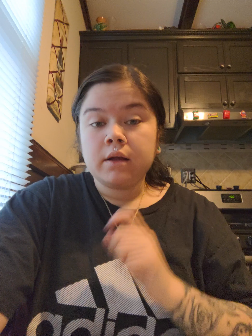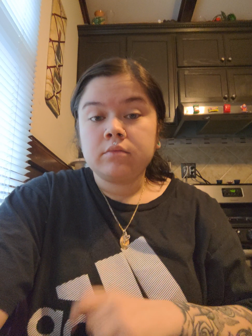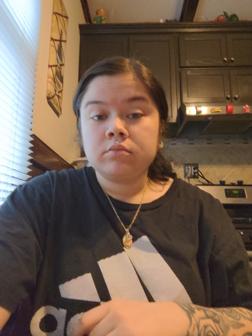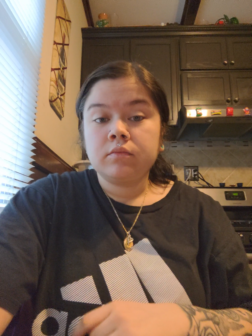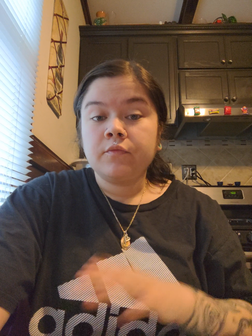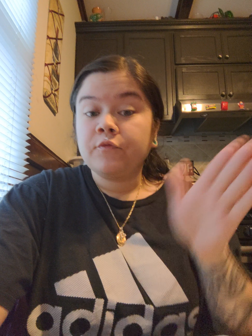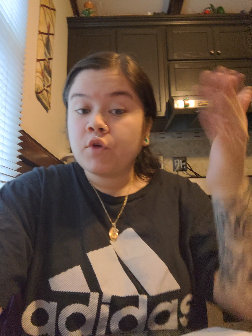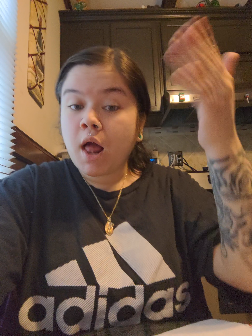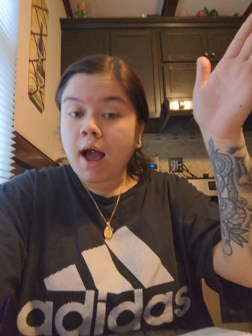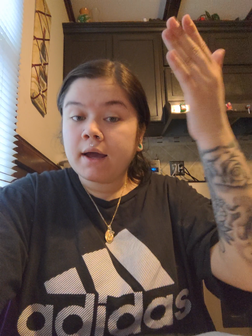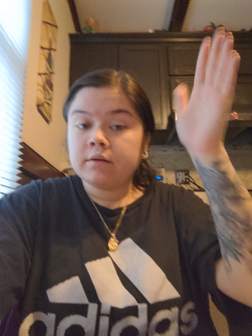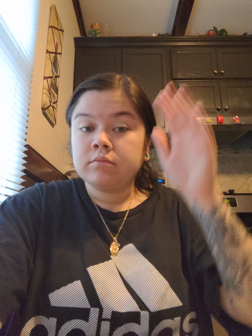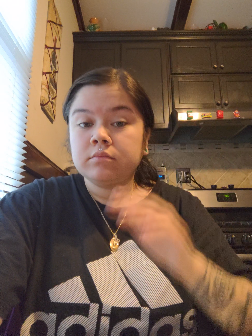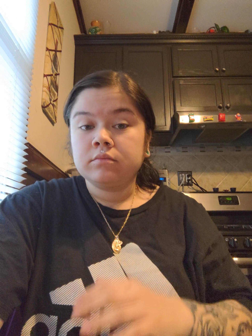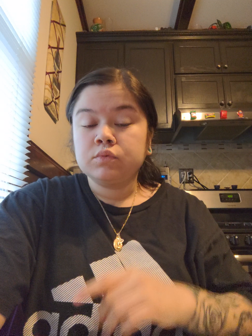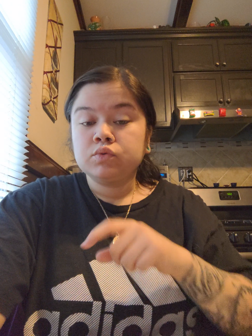flag